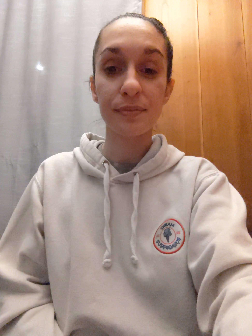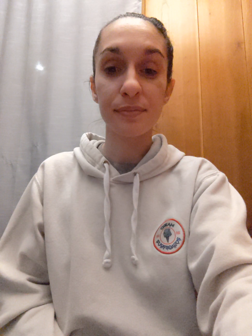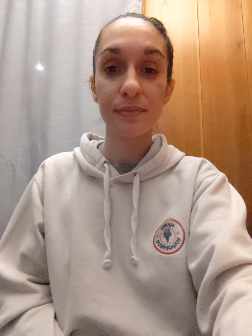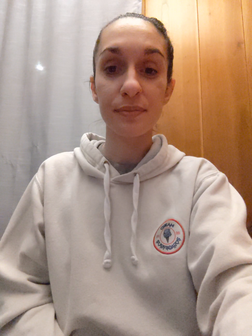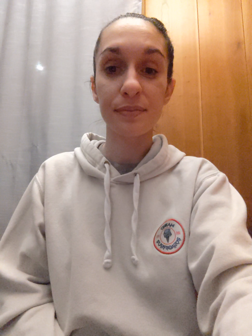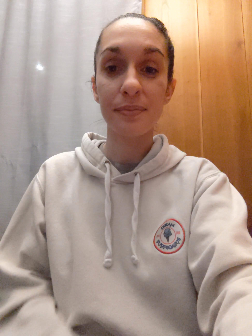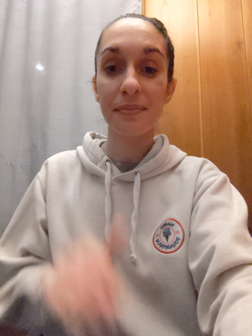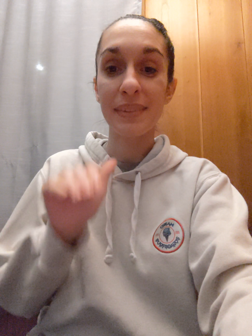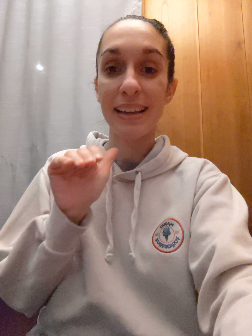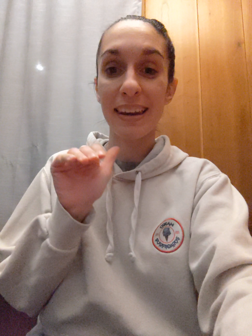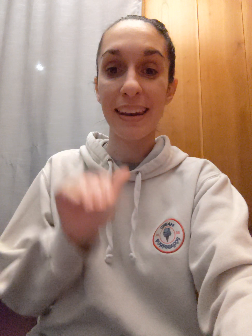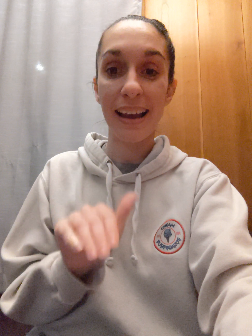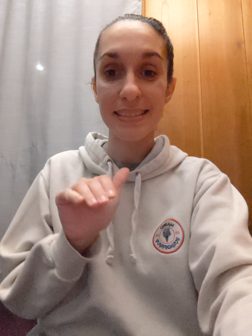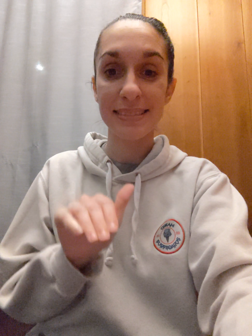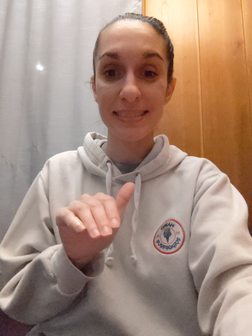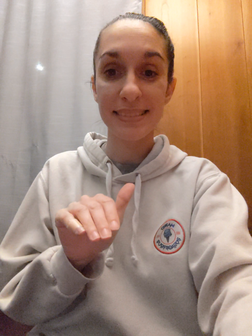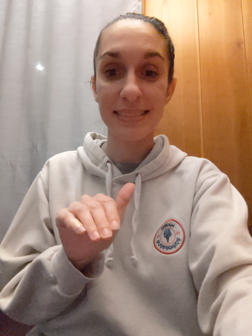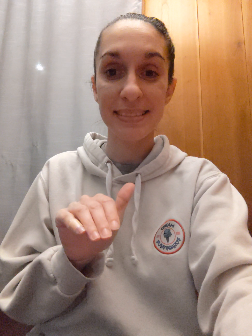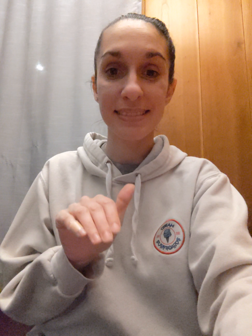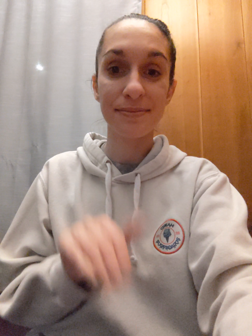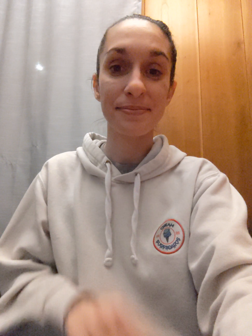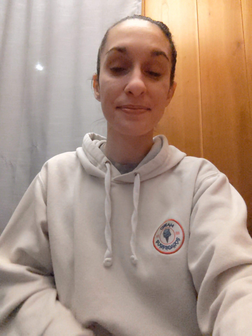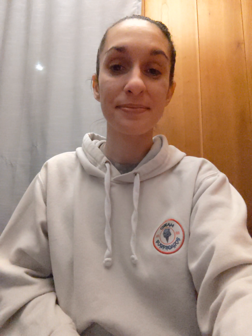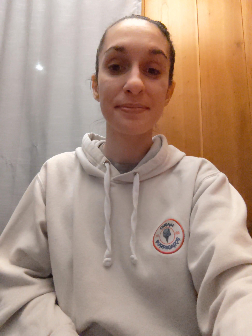night